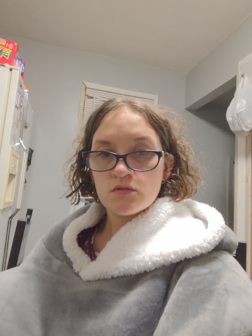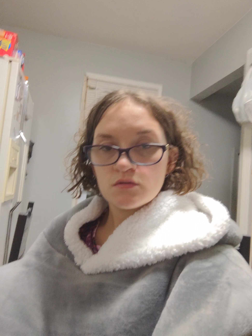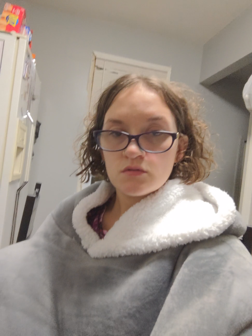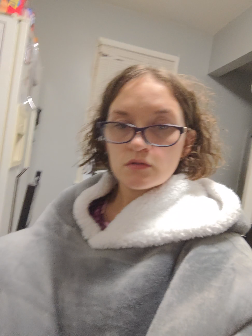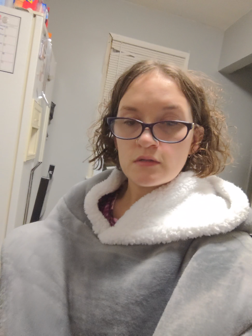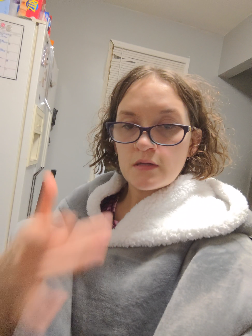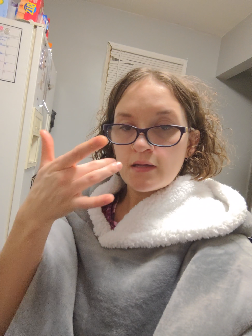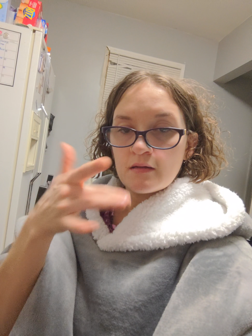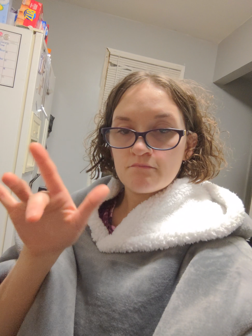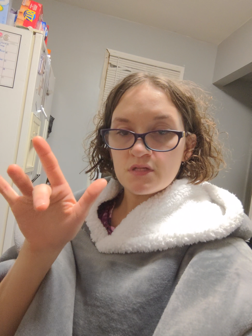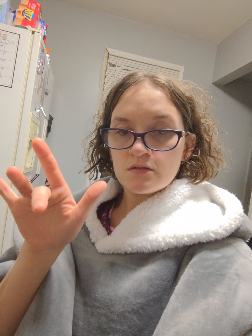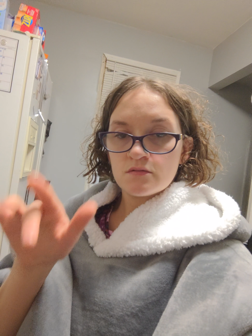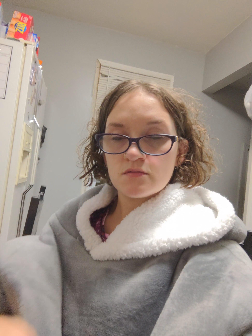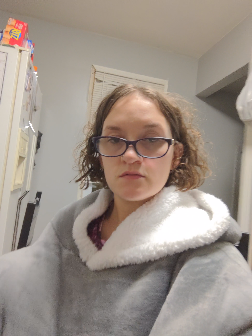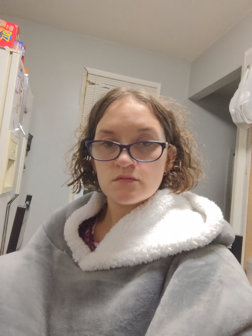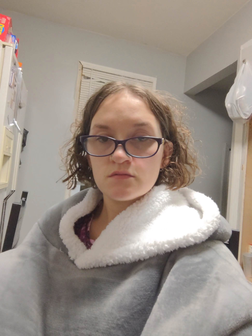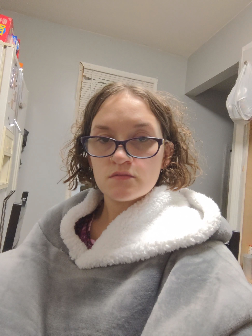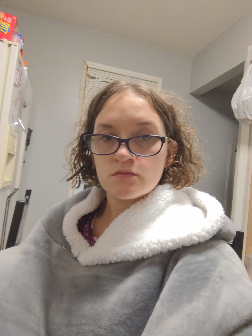empty